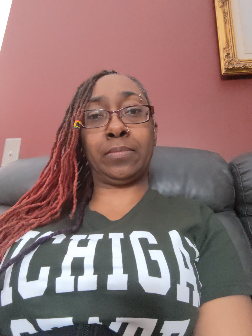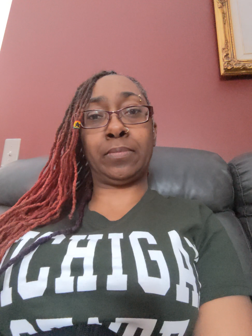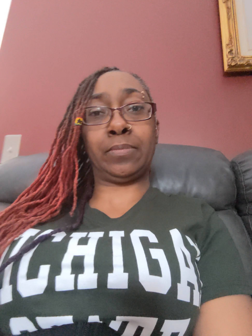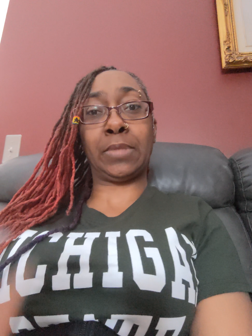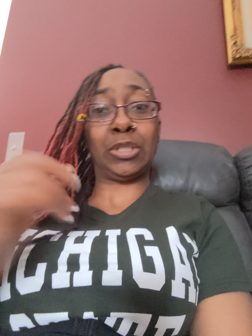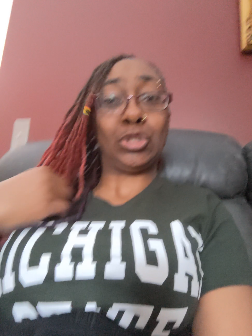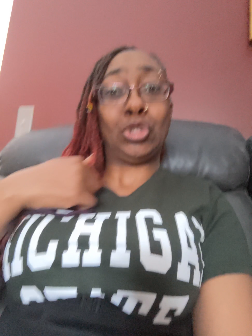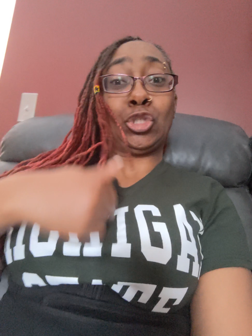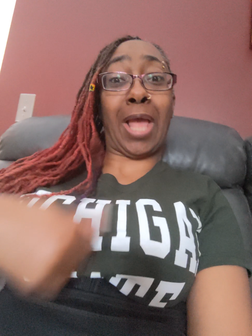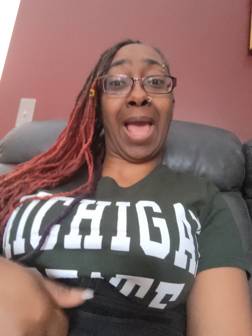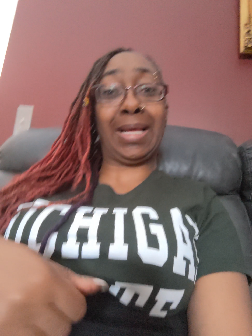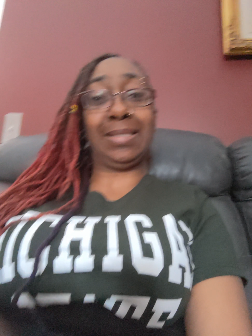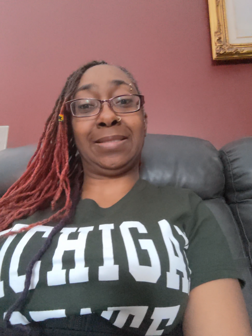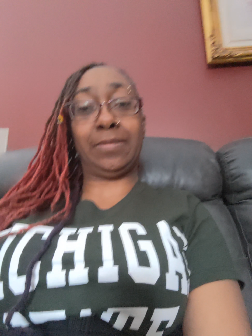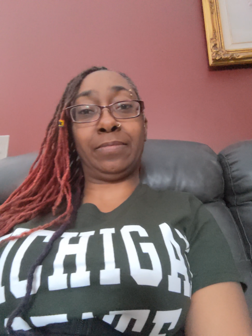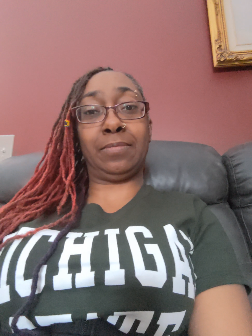jacket